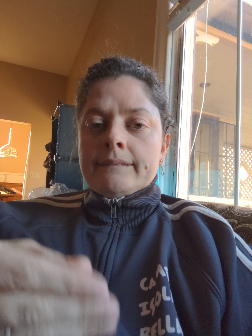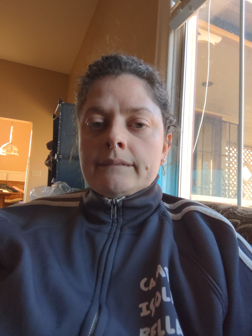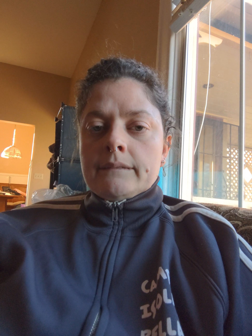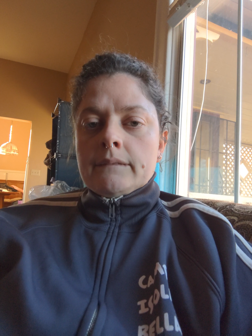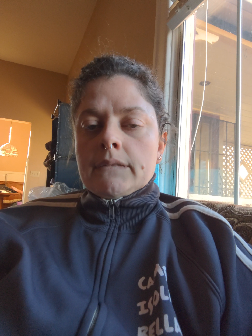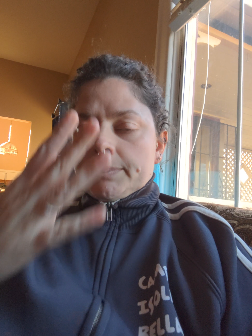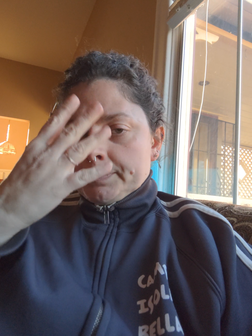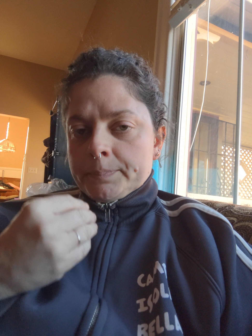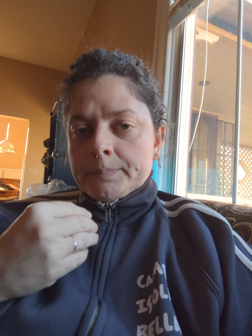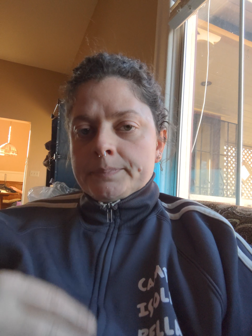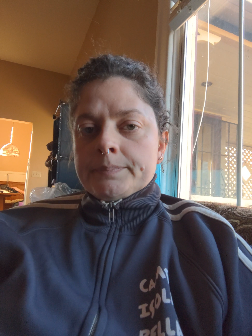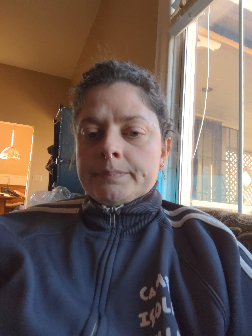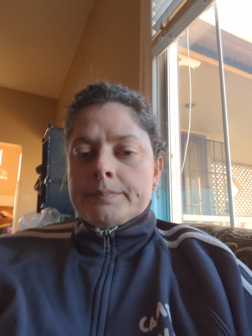sleep